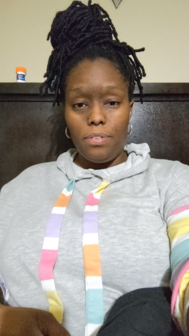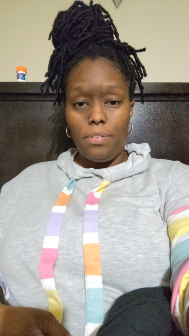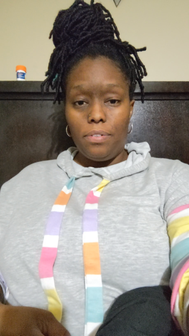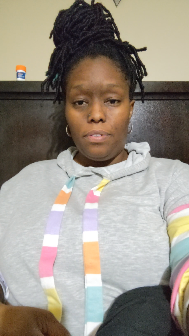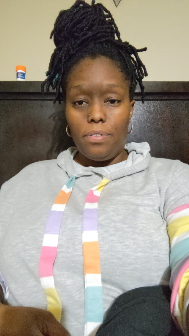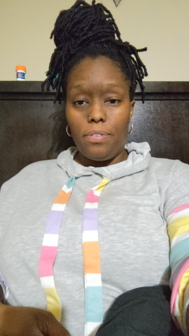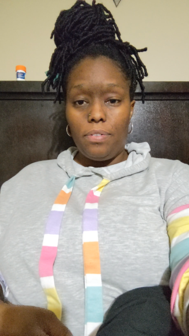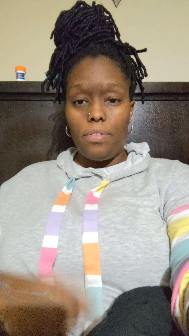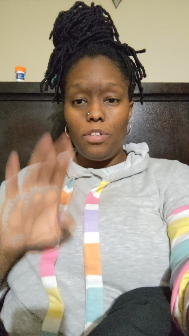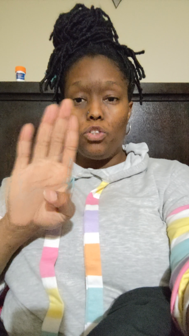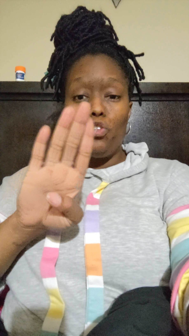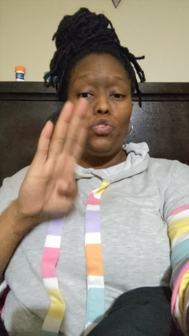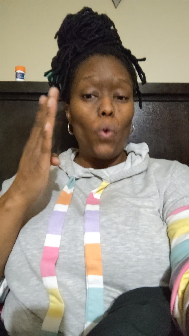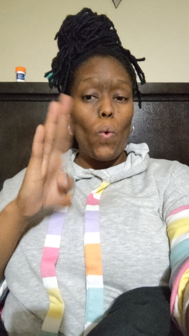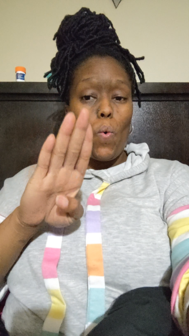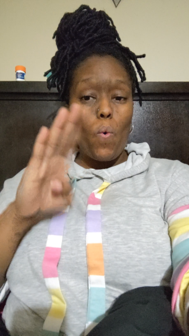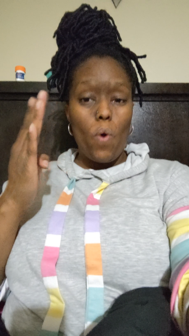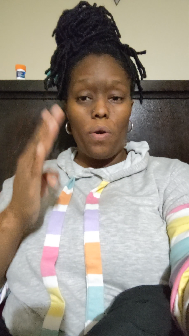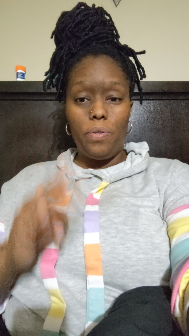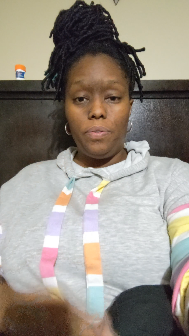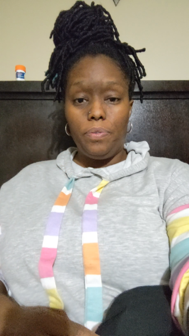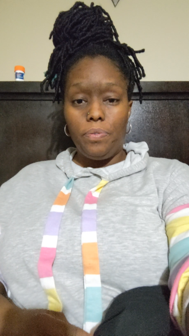door